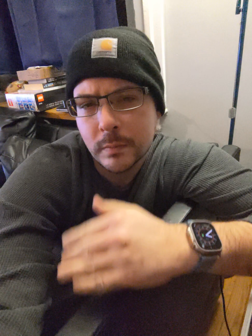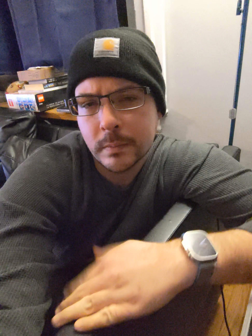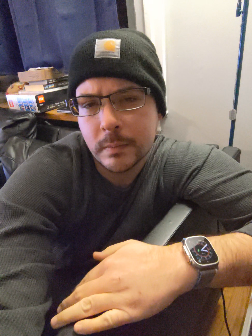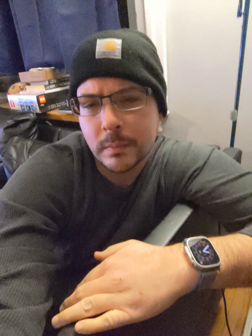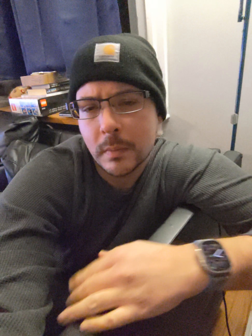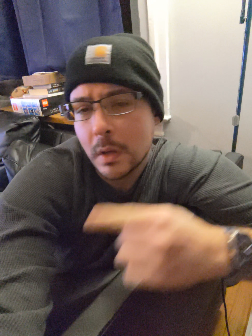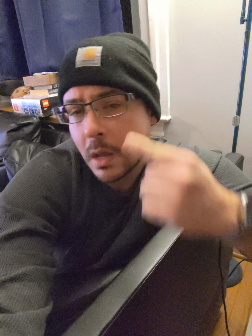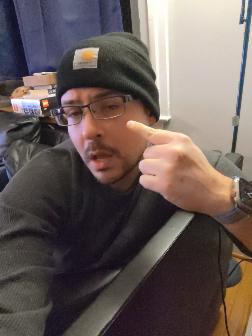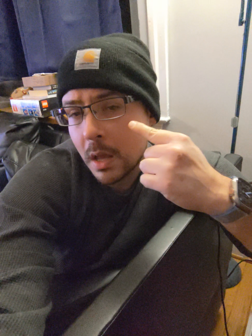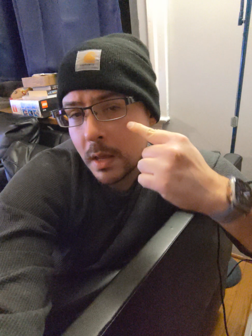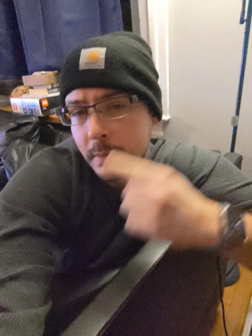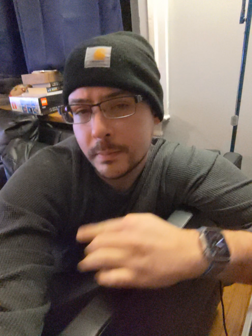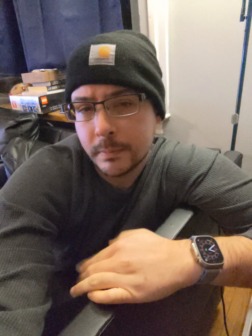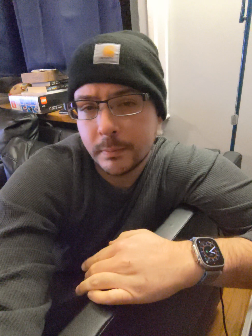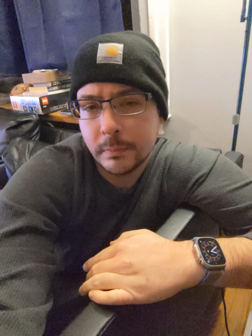eye